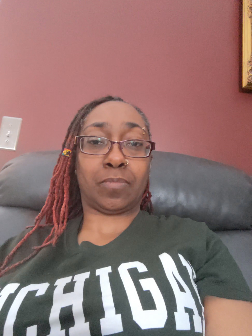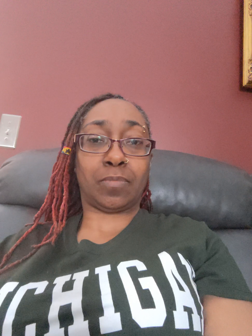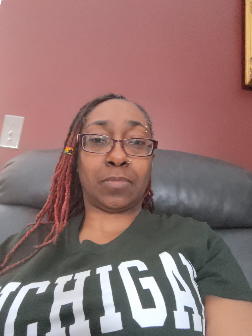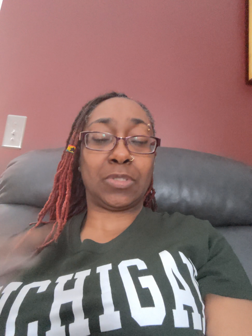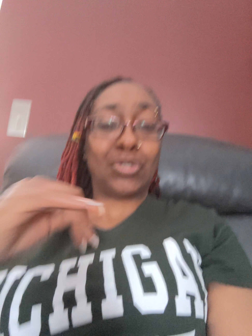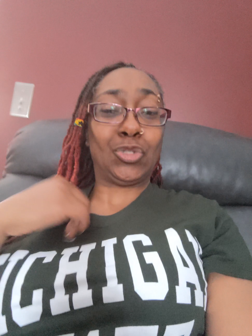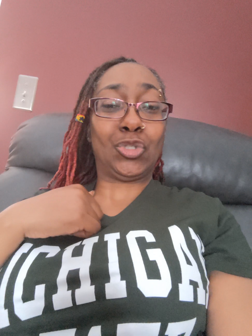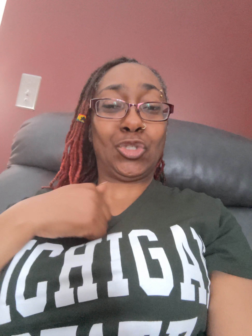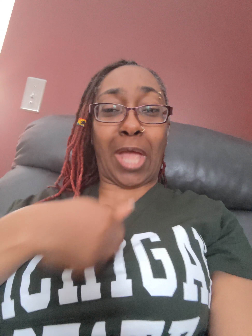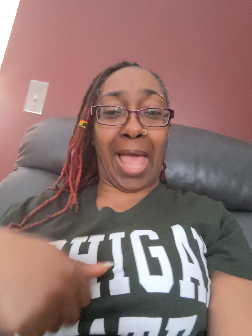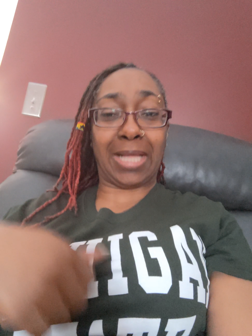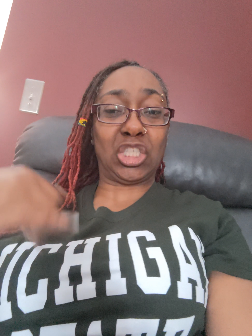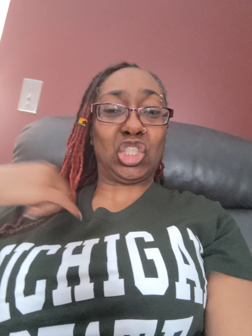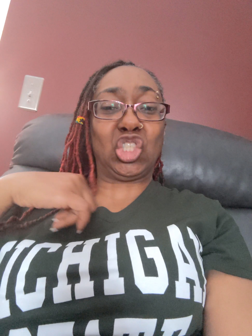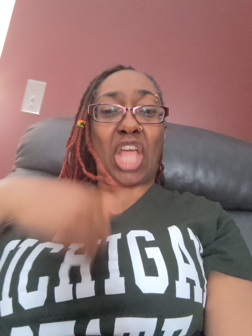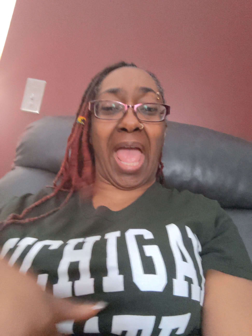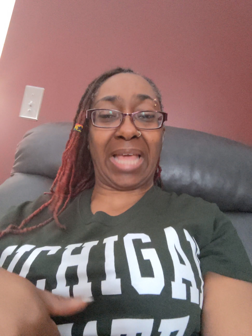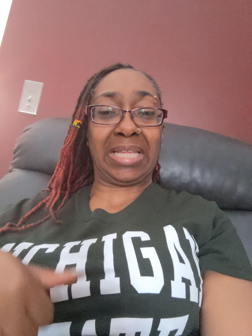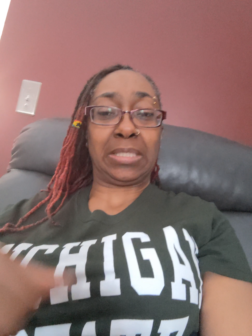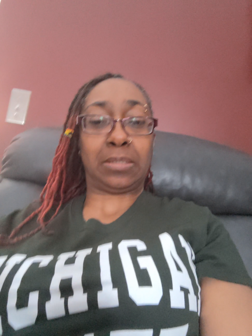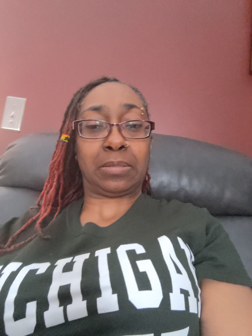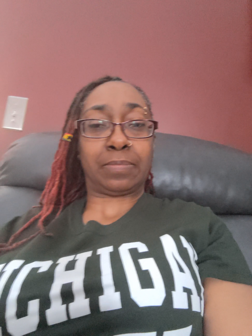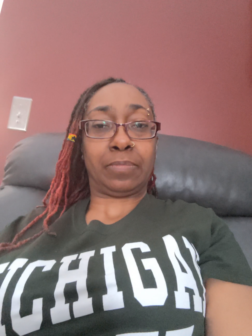jacket